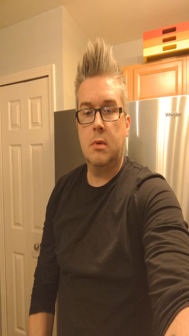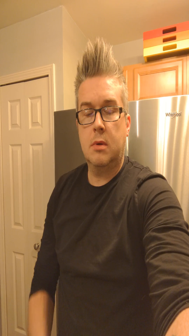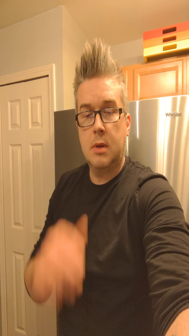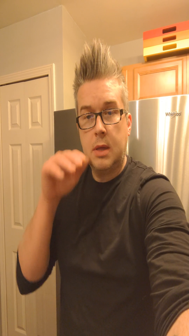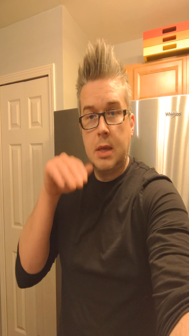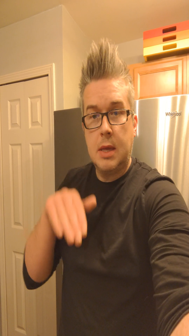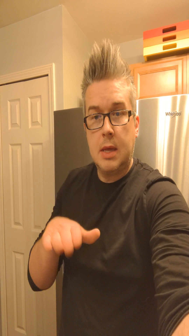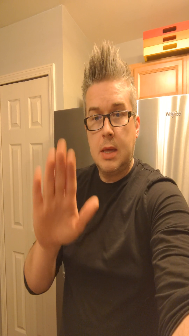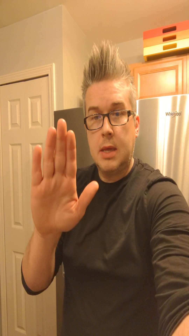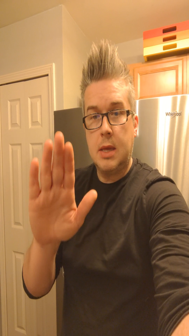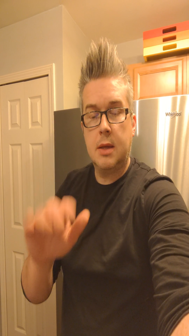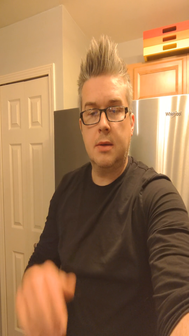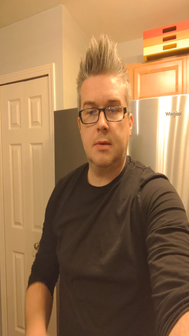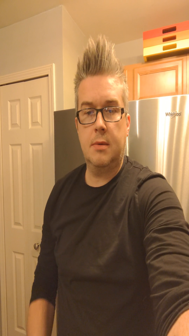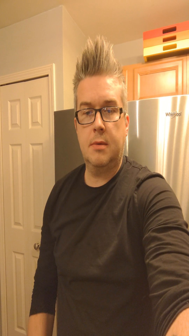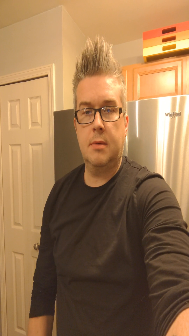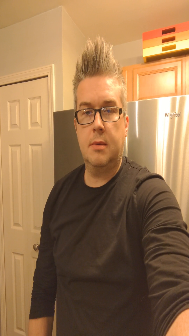into